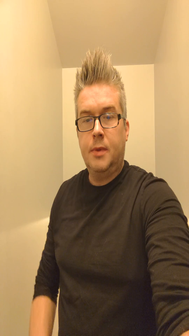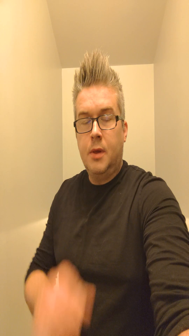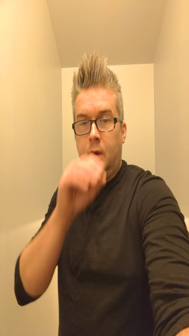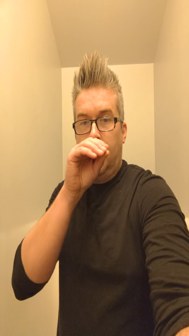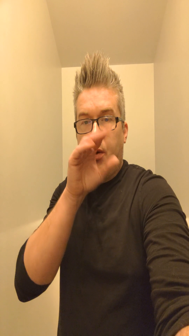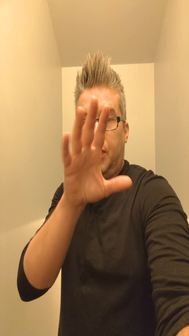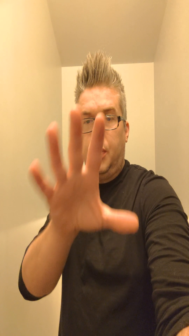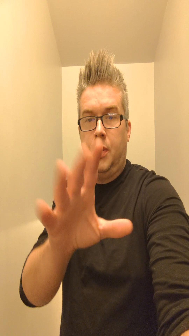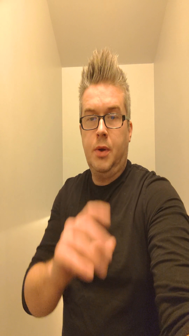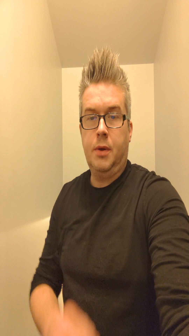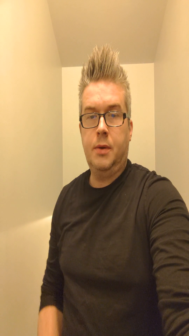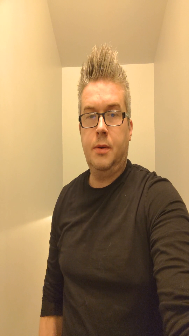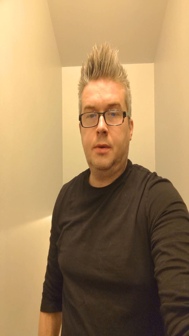blow